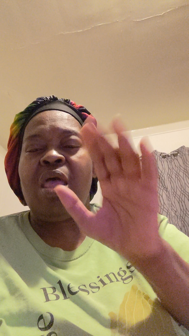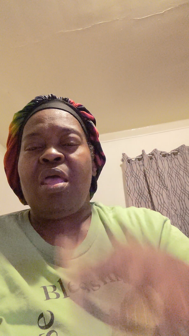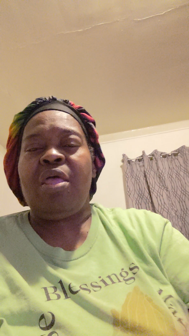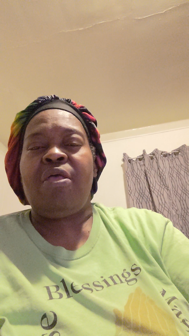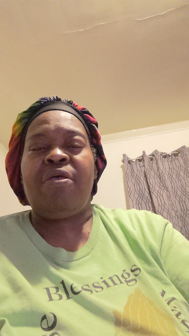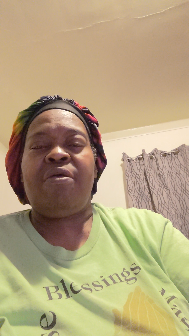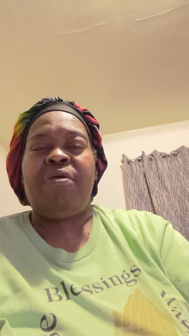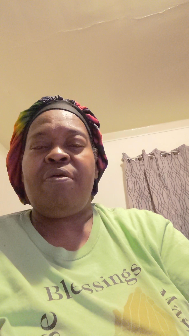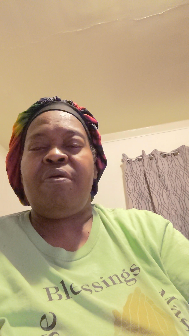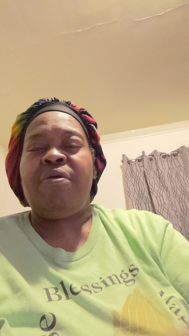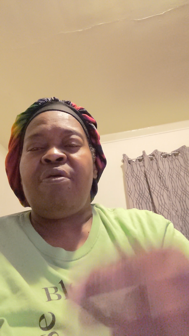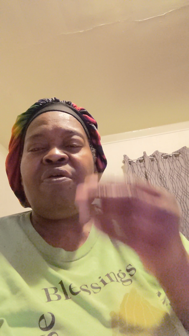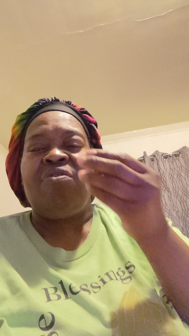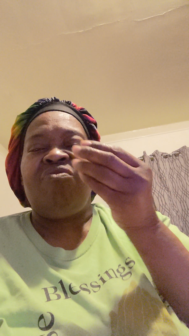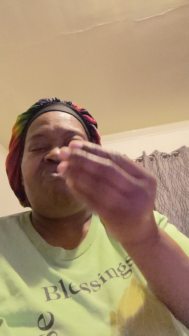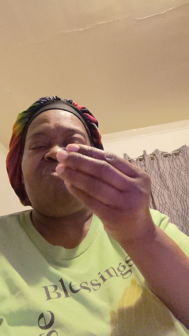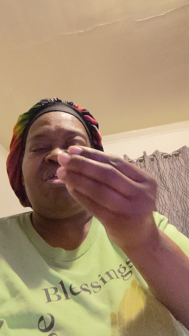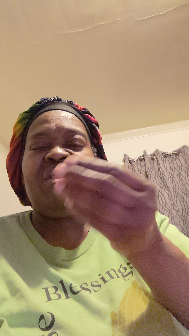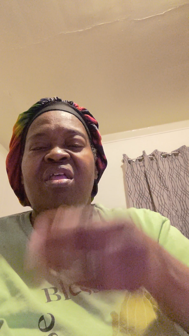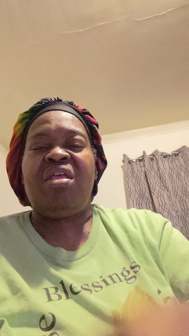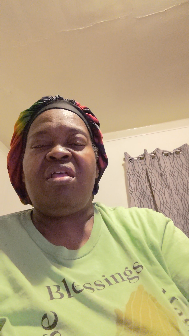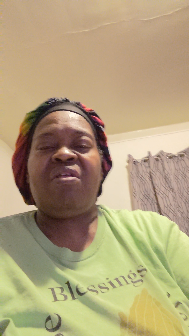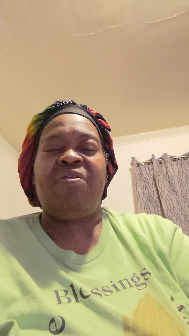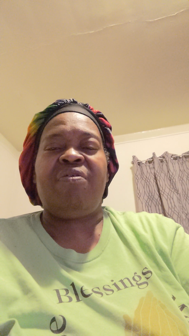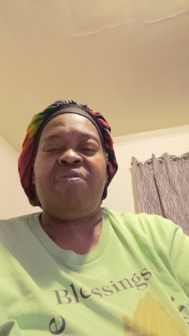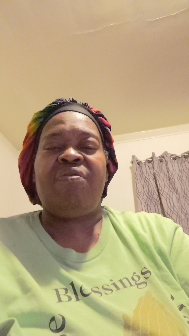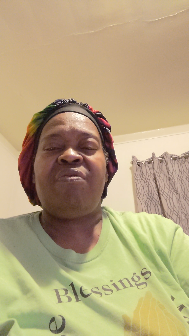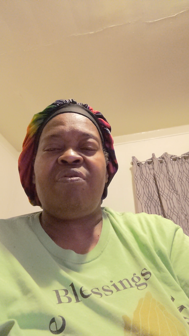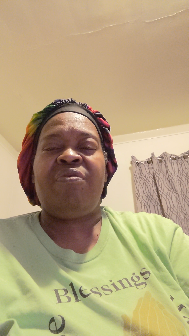feed